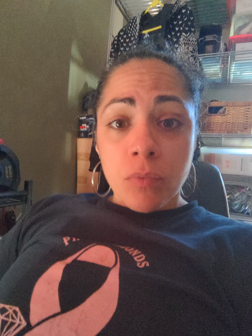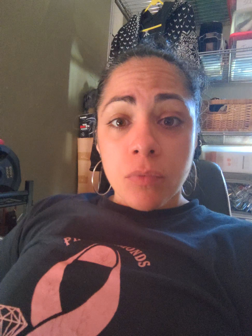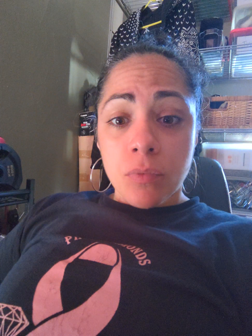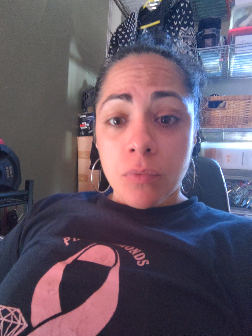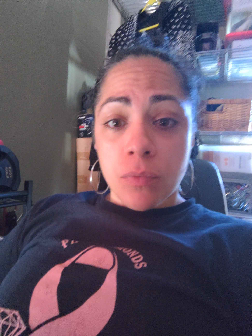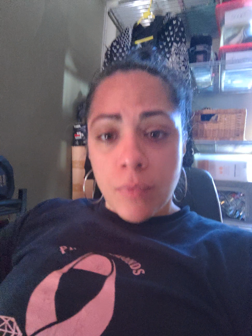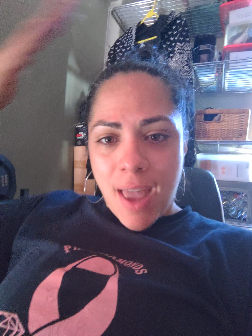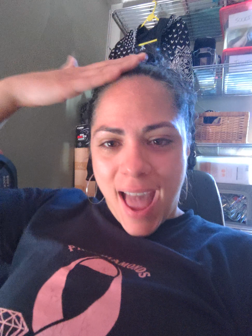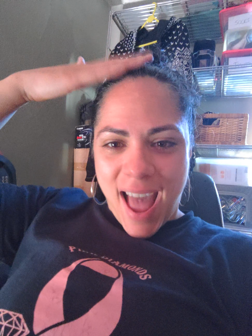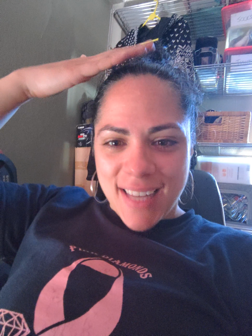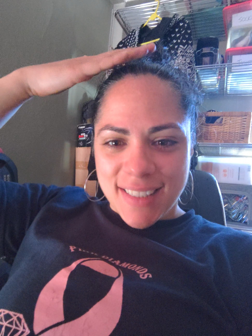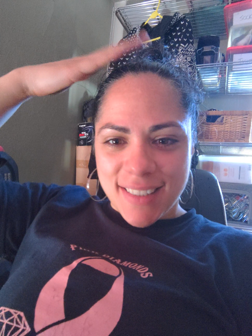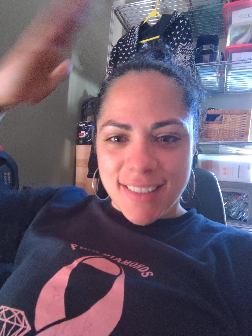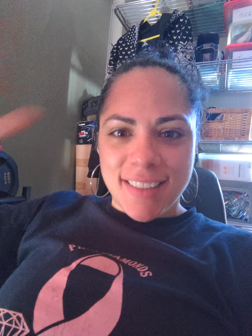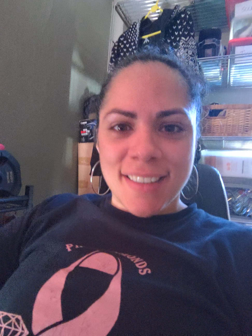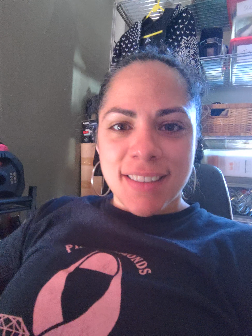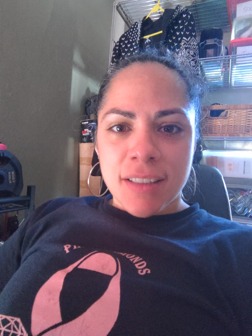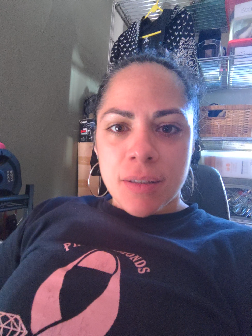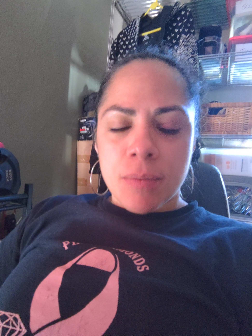hat